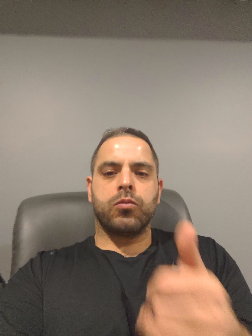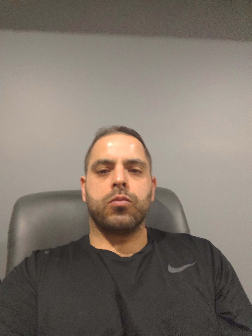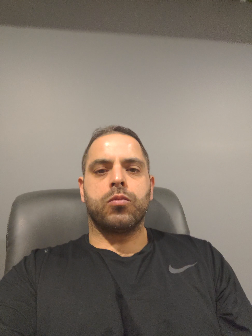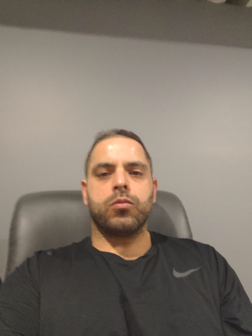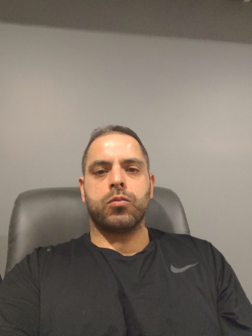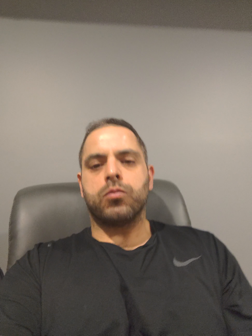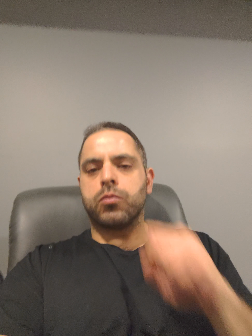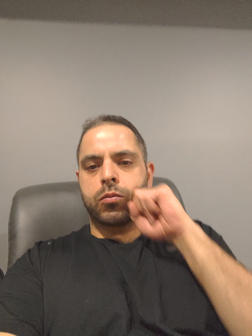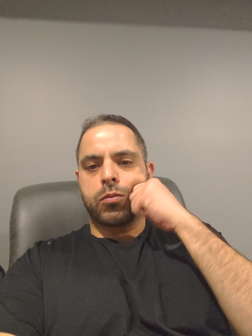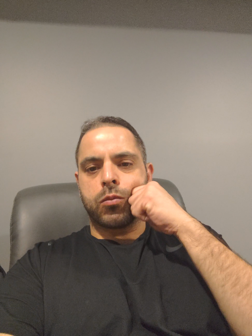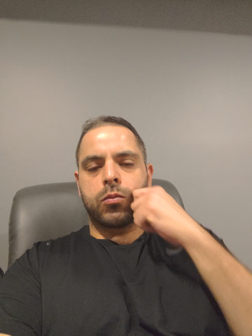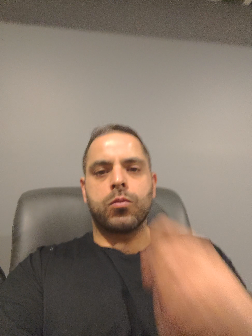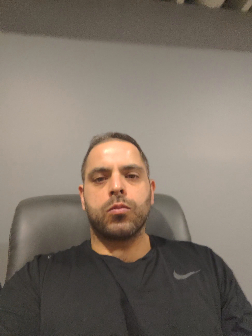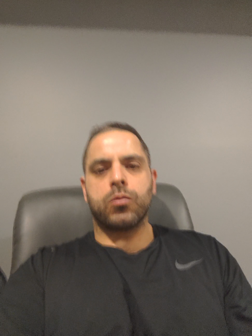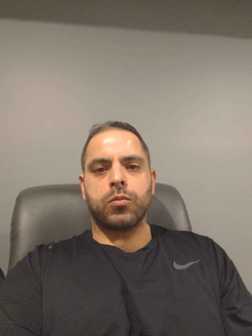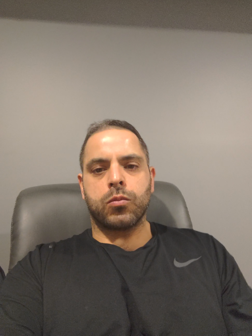apple